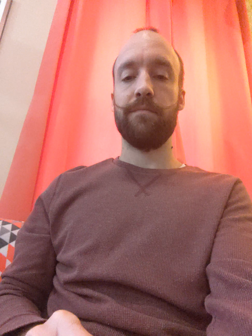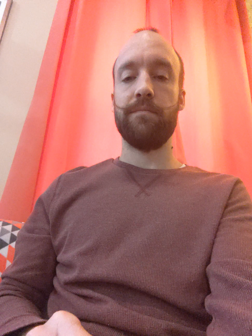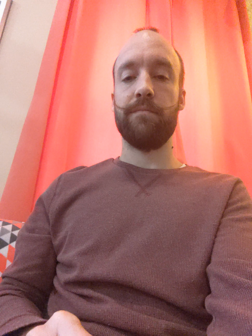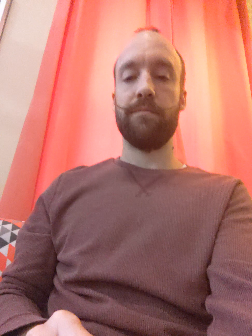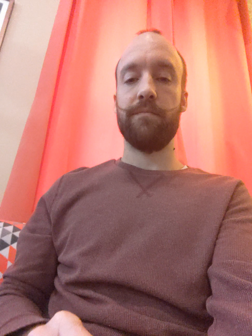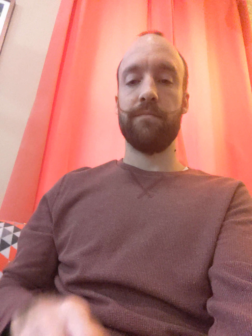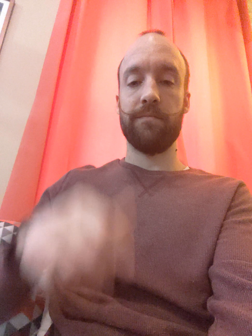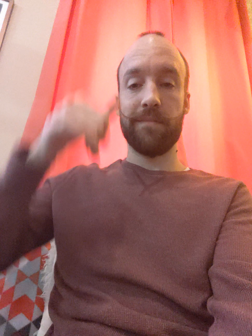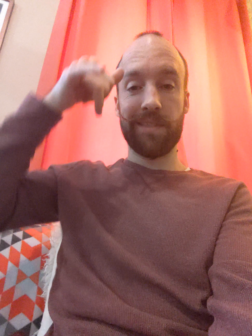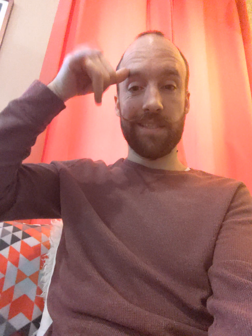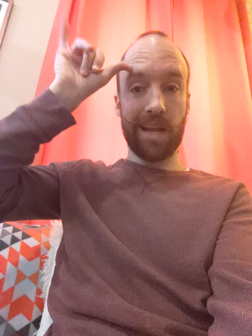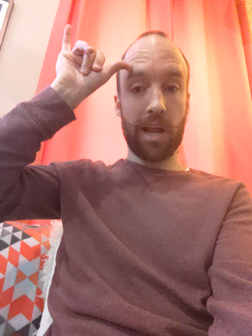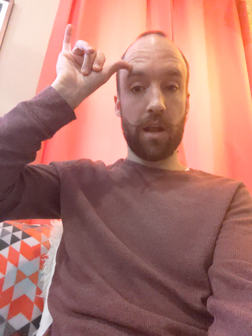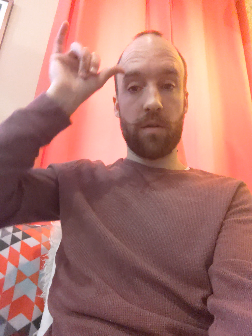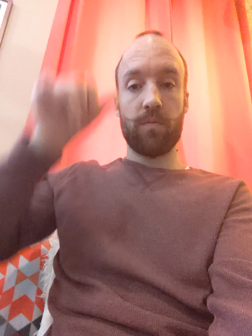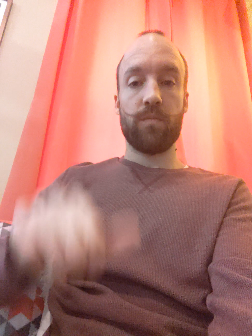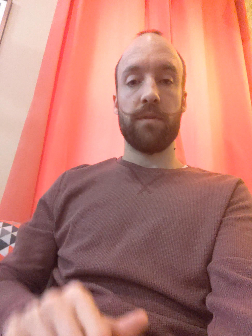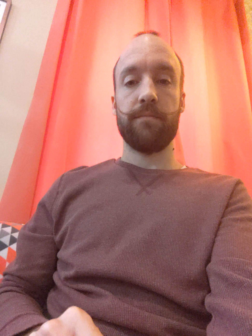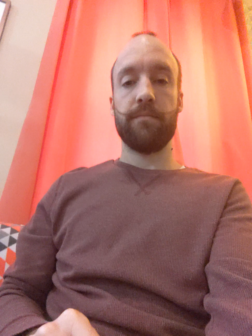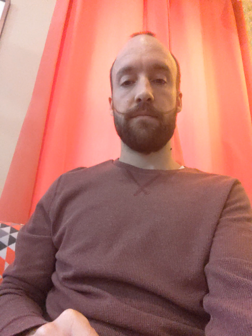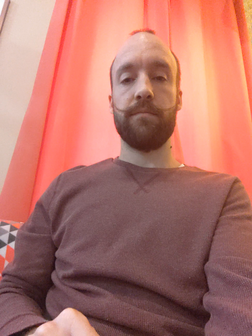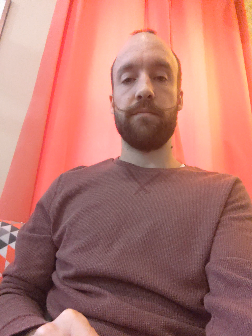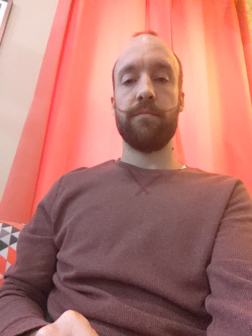cow